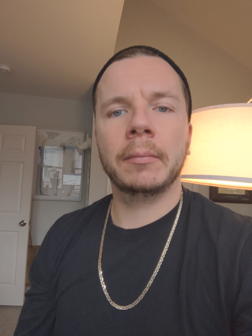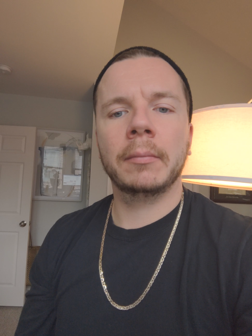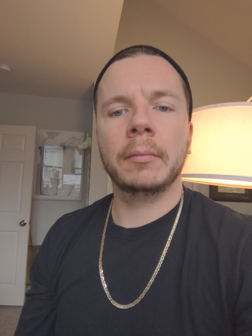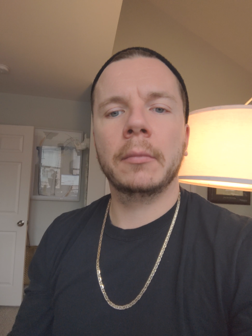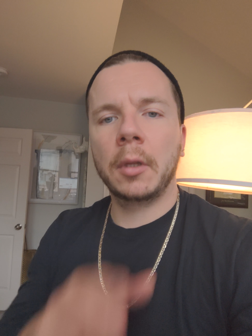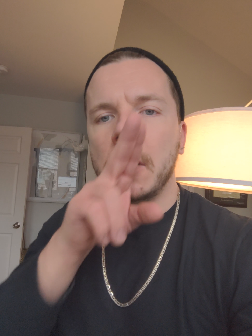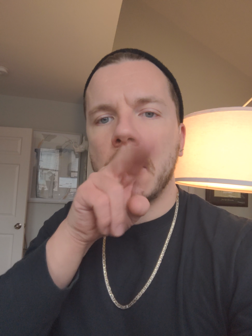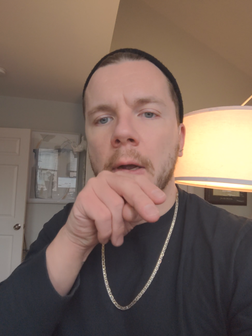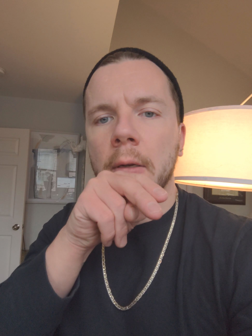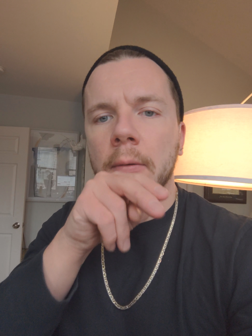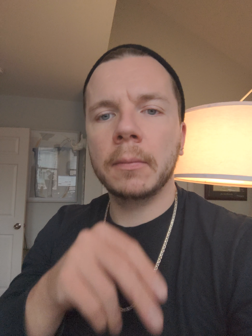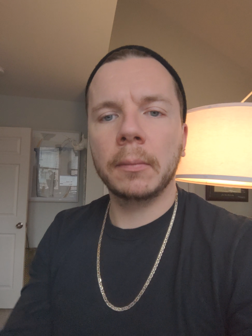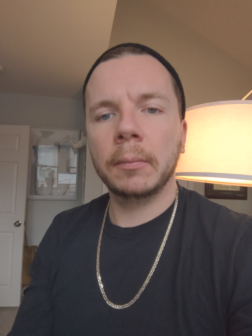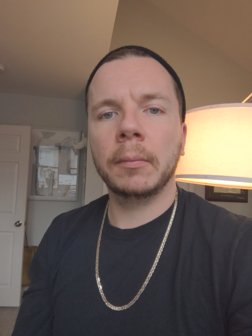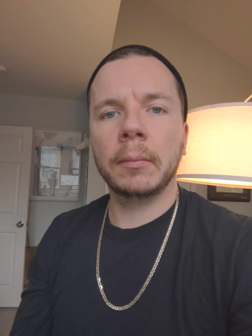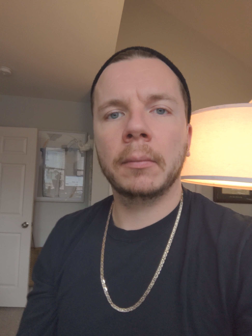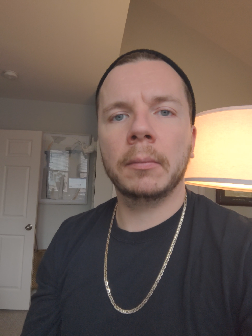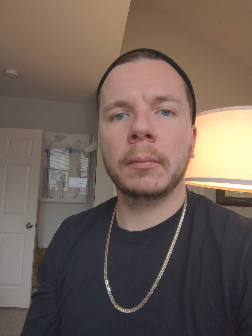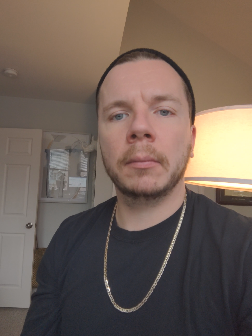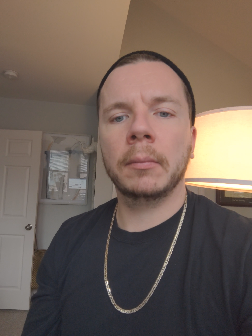tongue